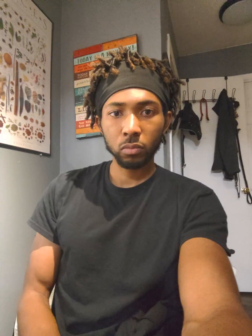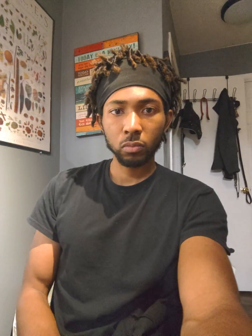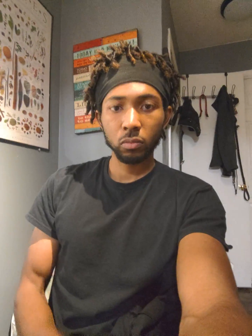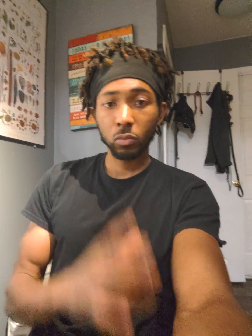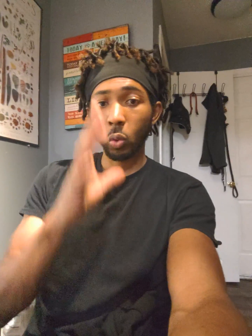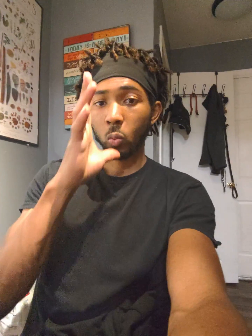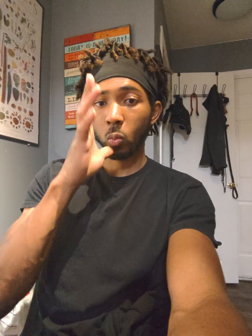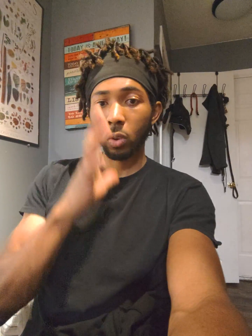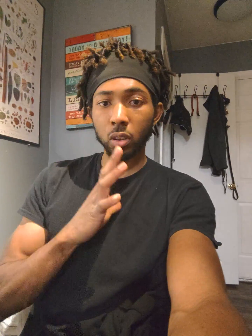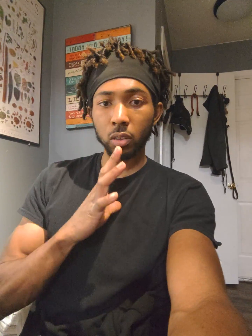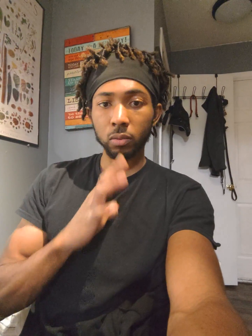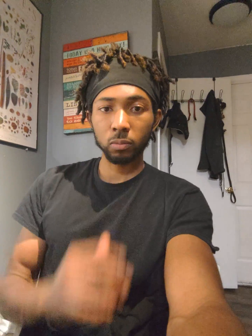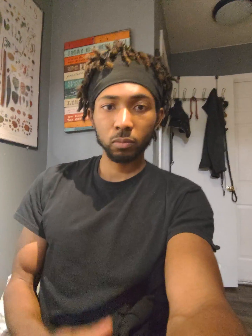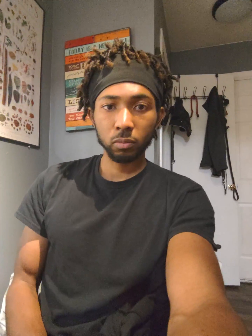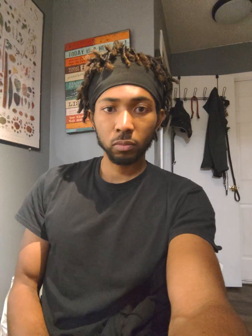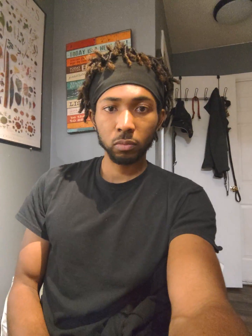lady